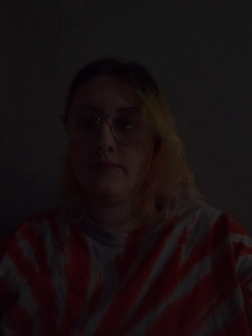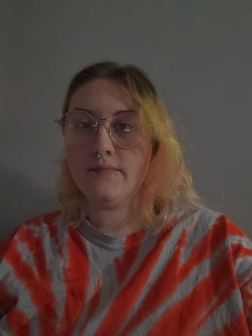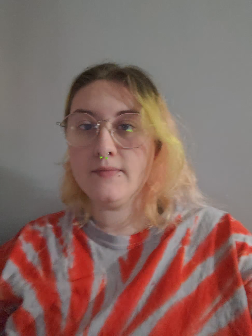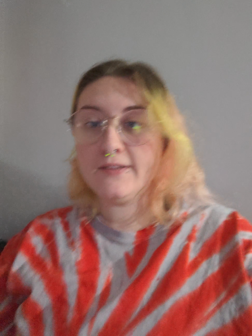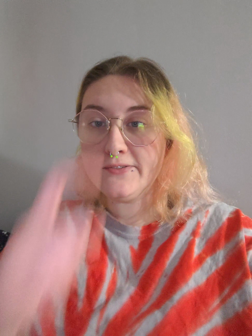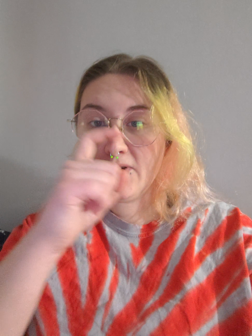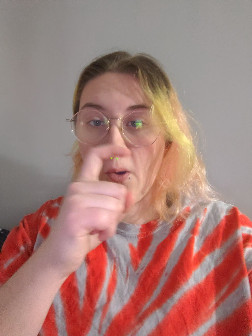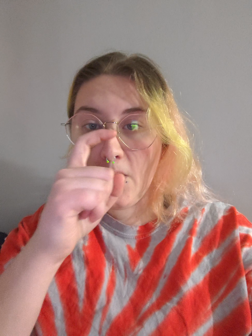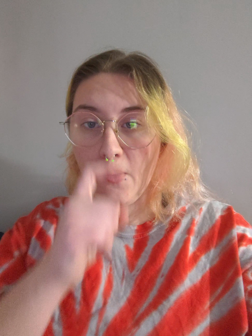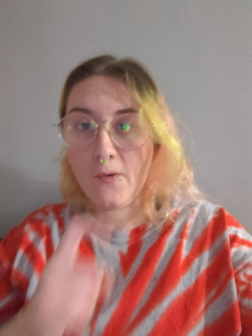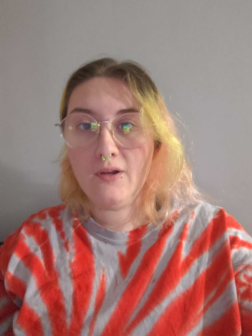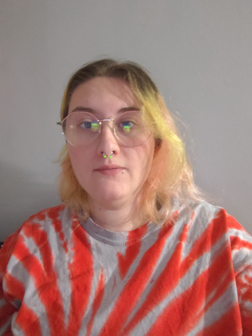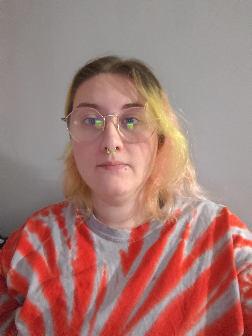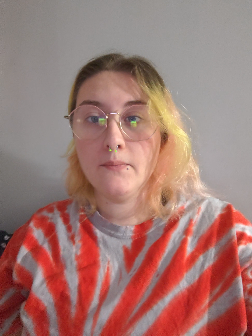doll